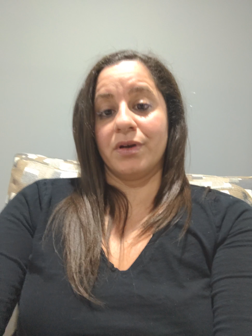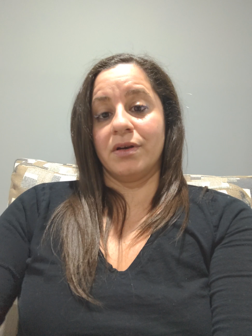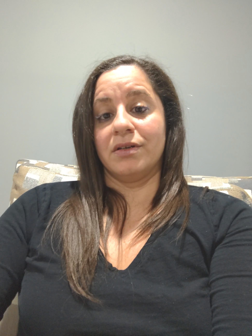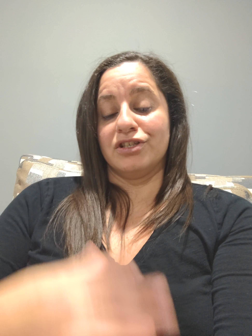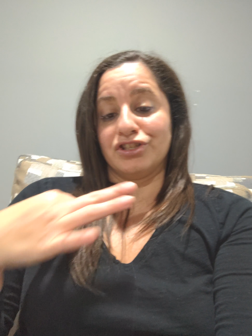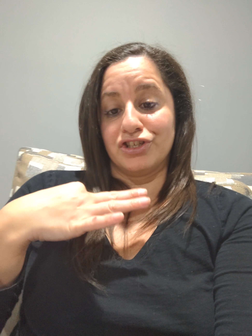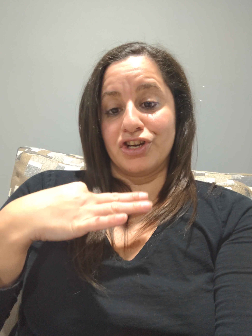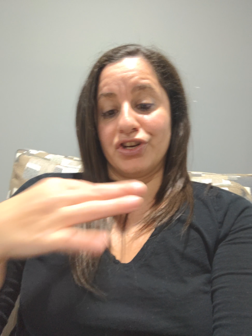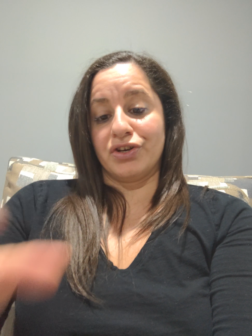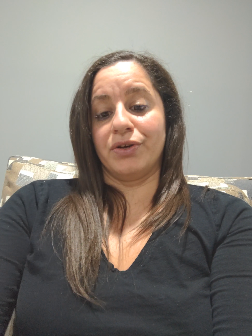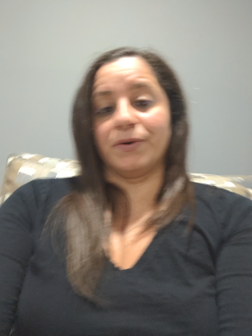shirt